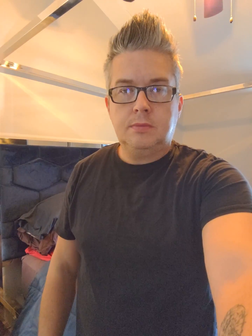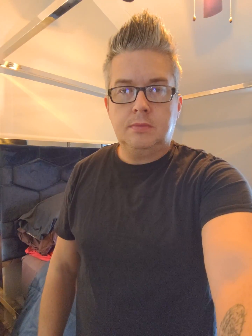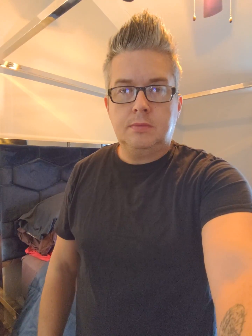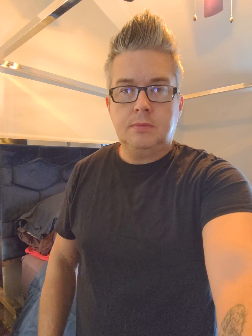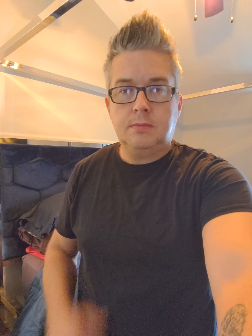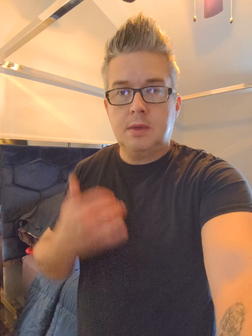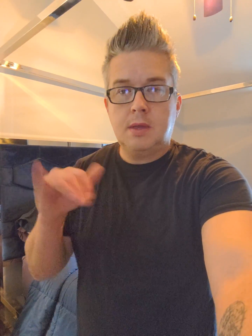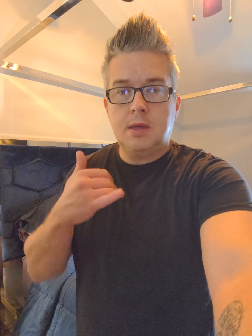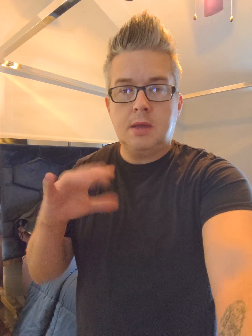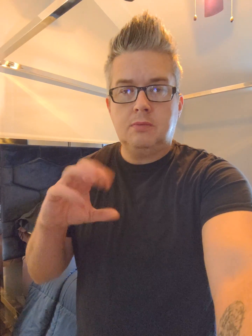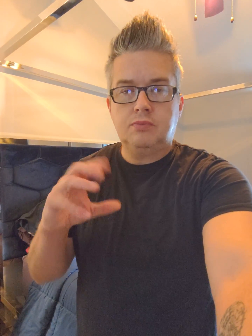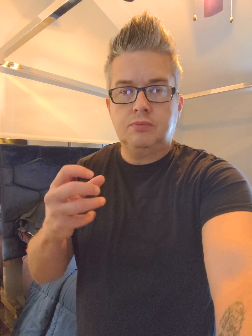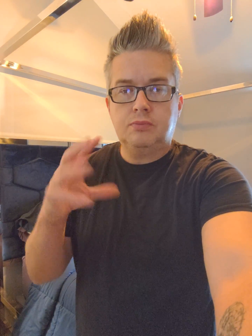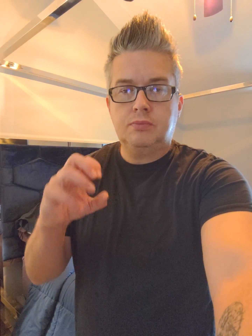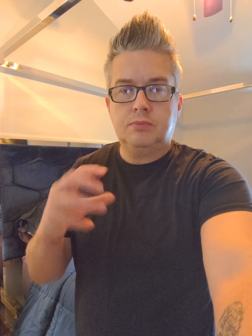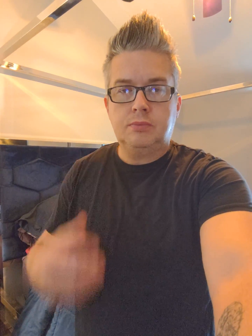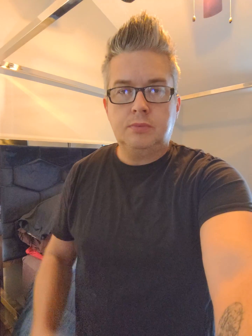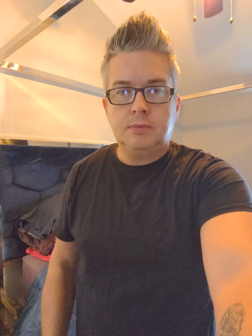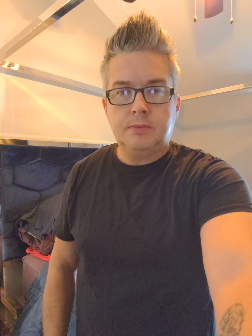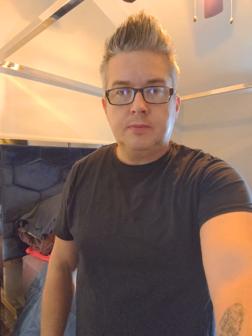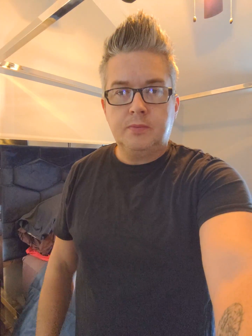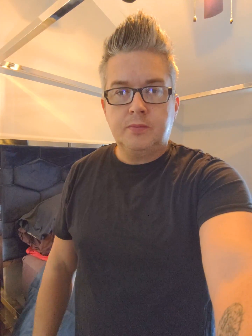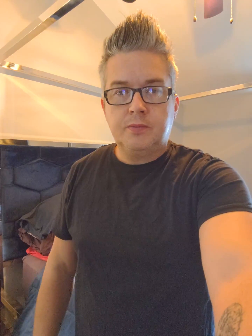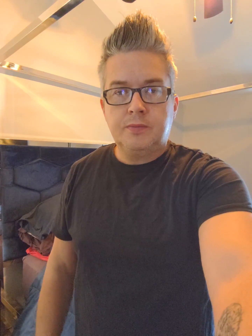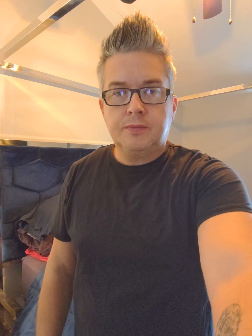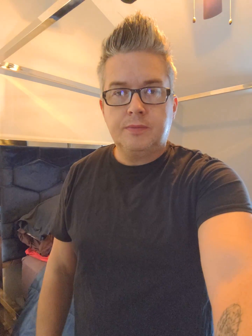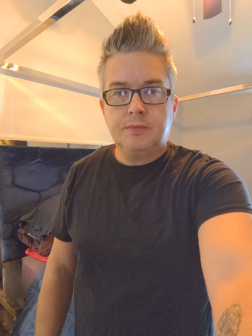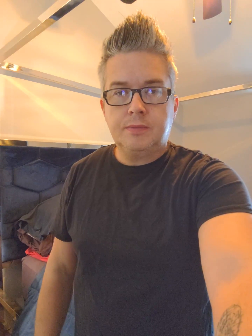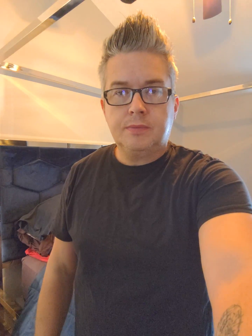play dough